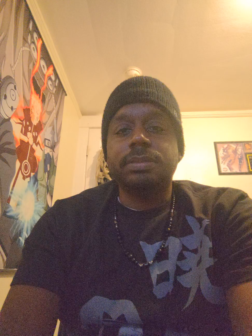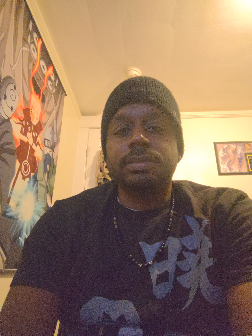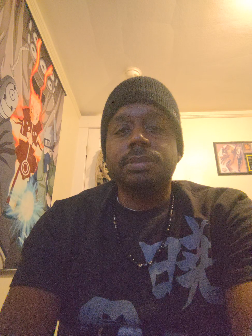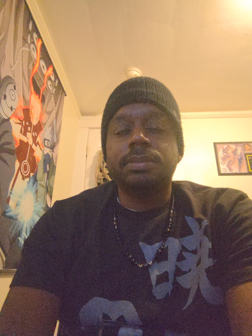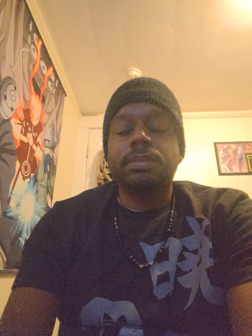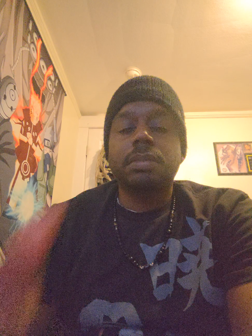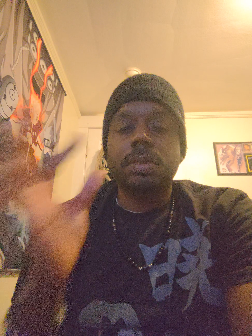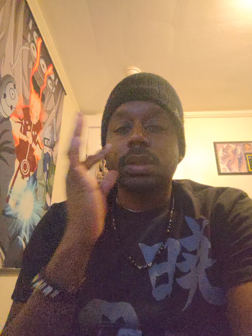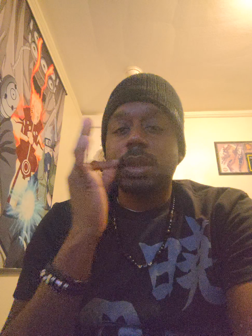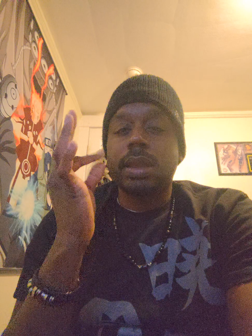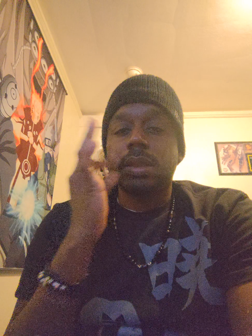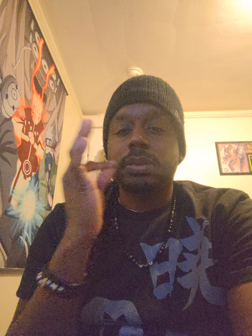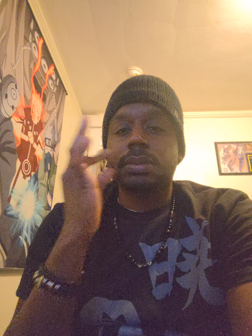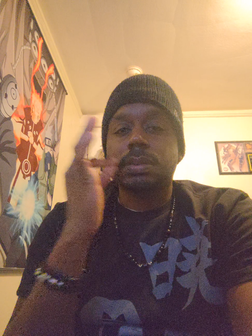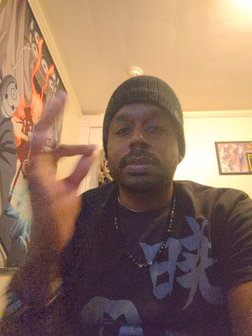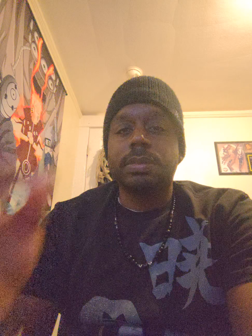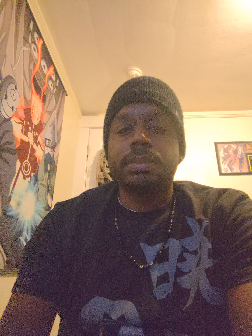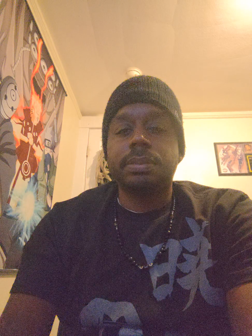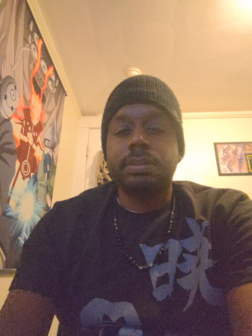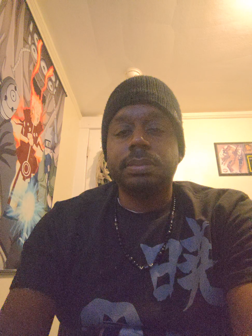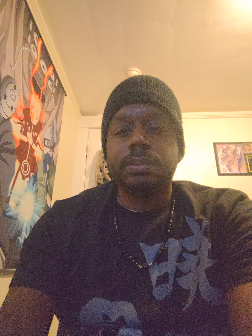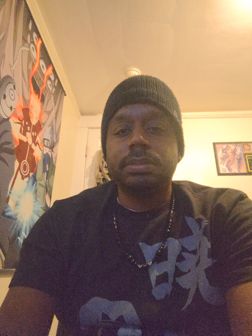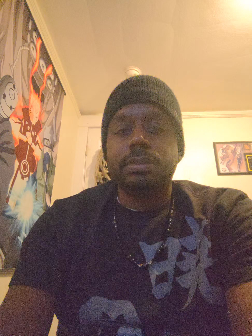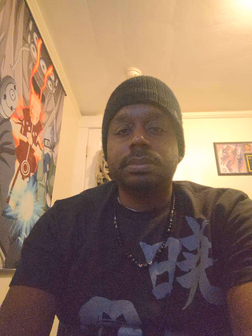cat